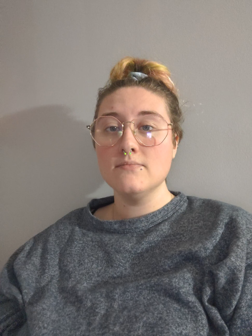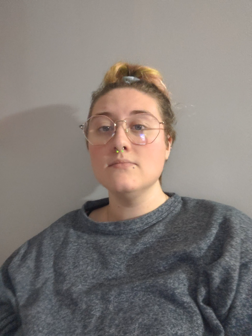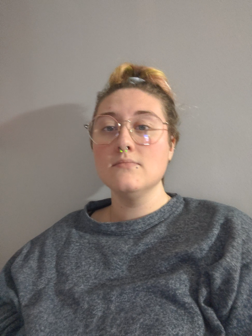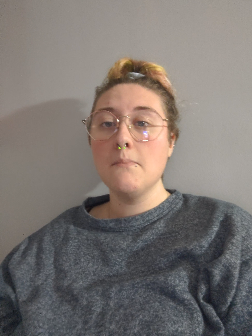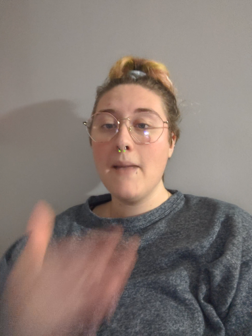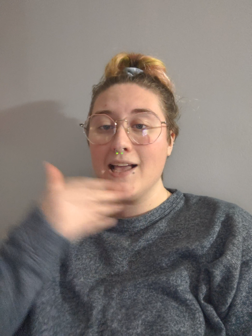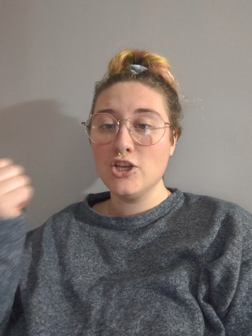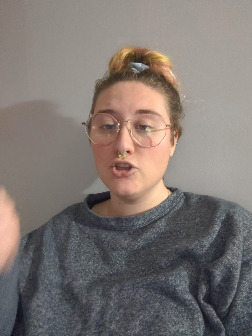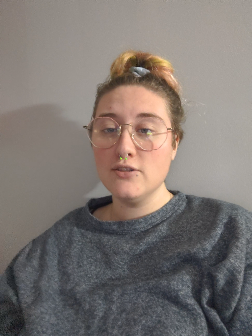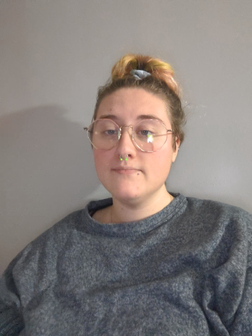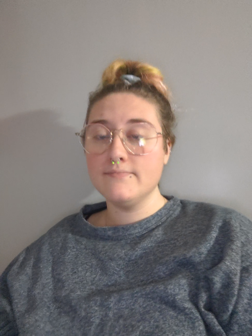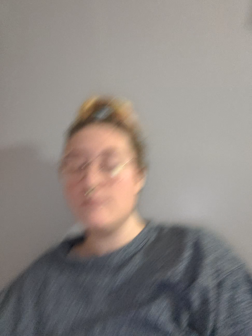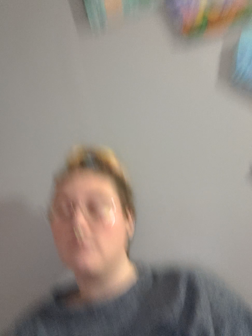better